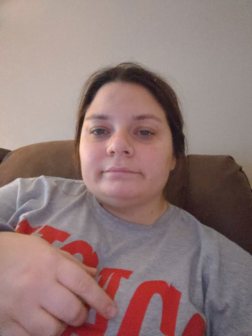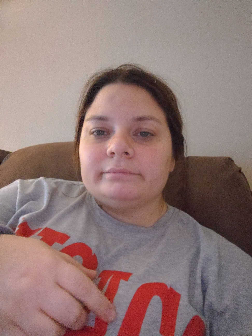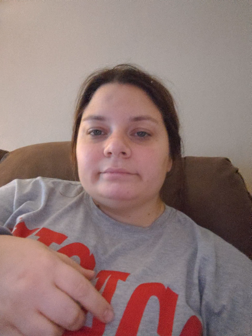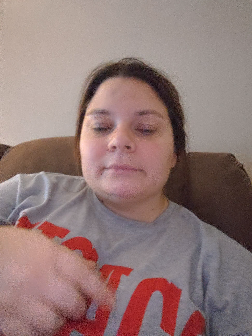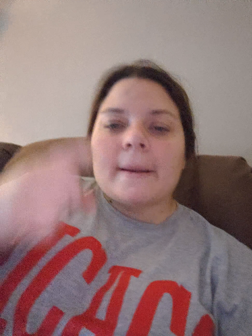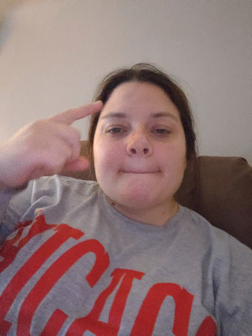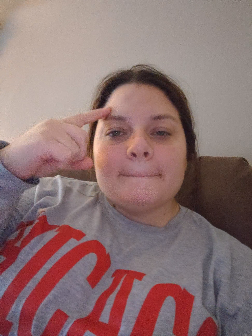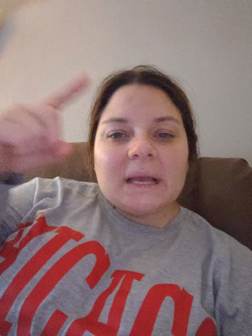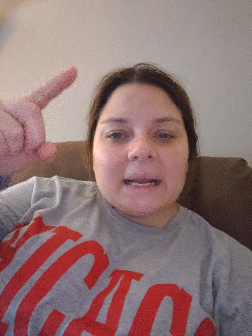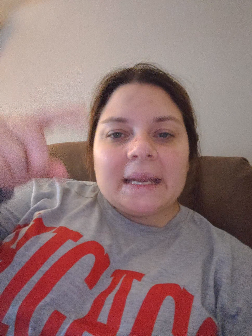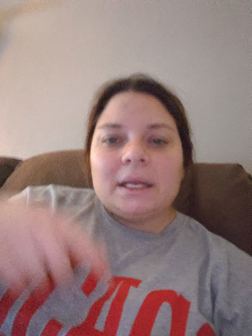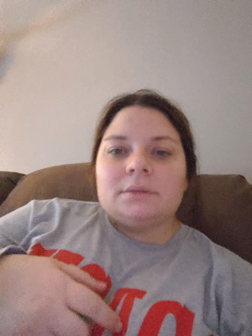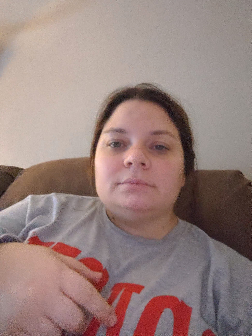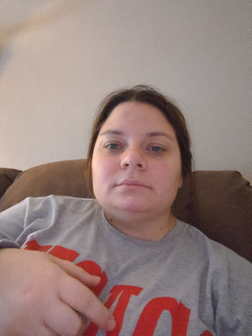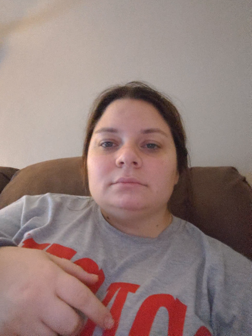penny